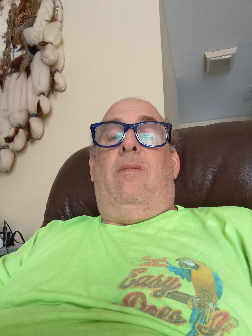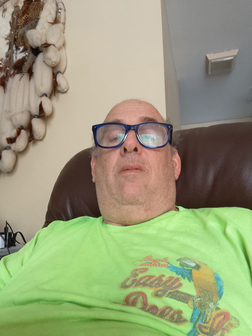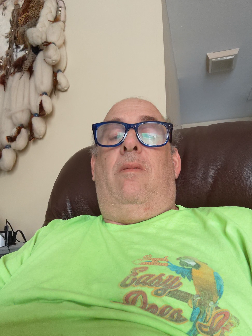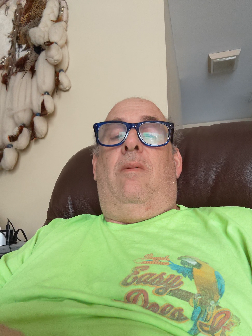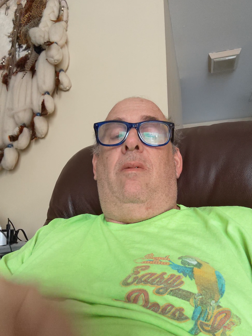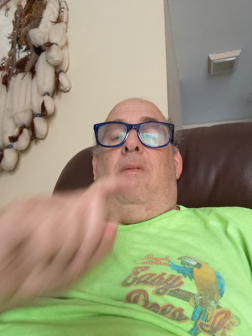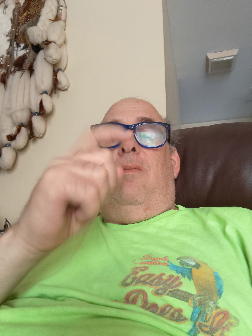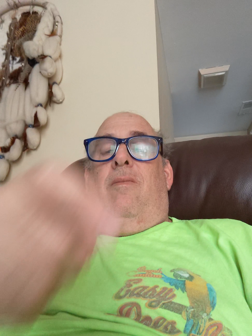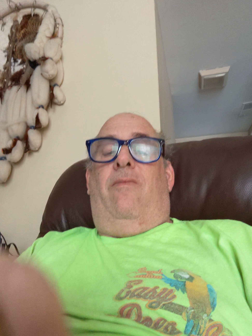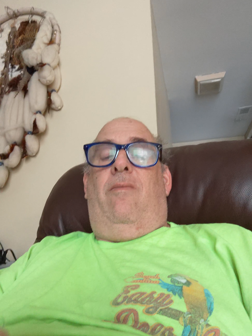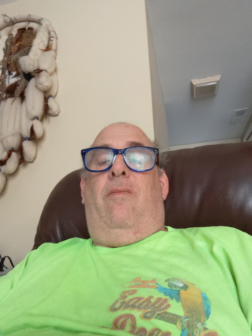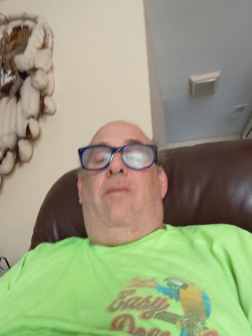gift